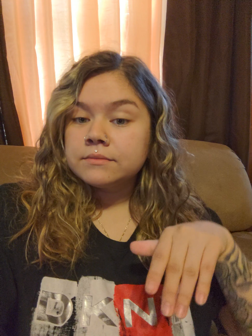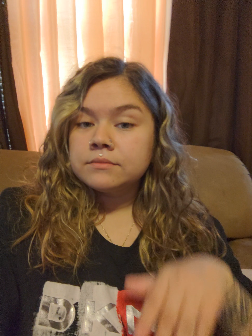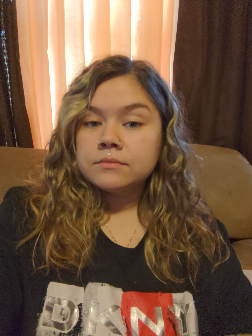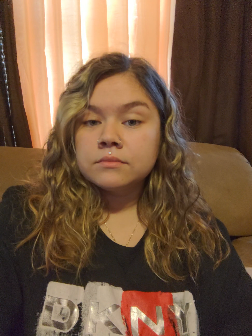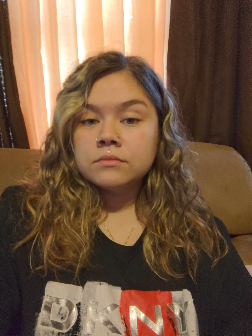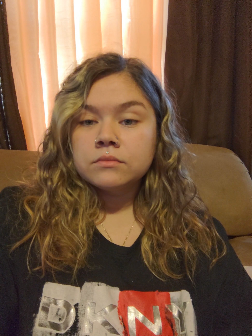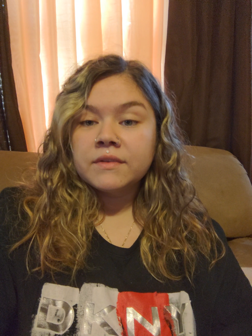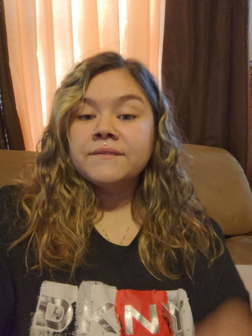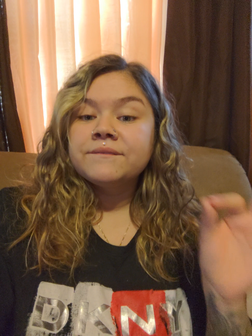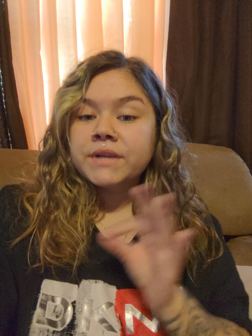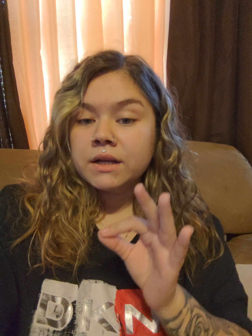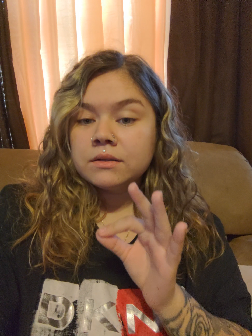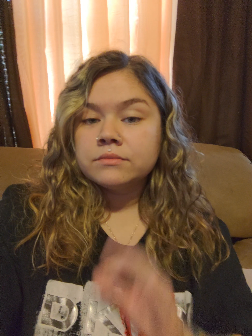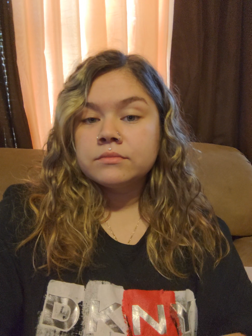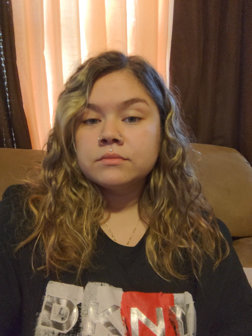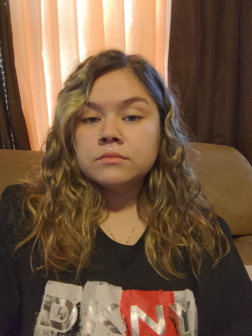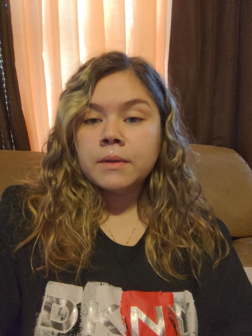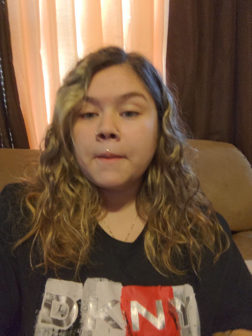fit